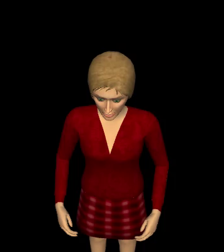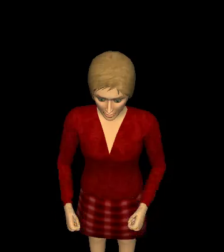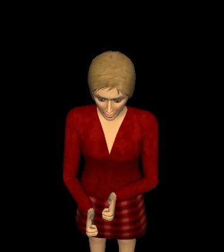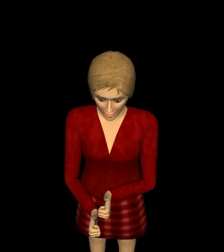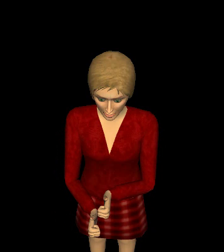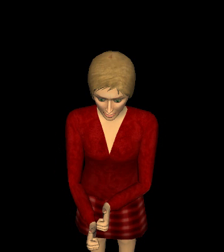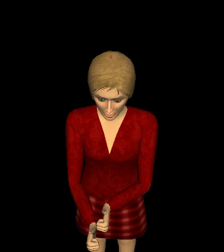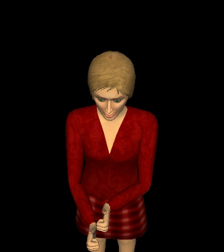يتابع